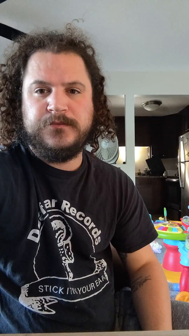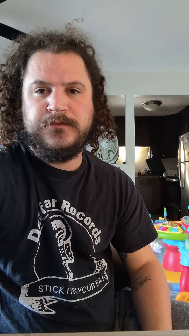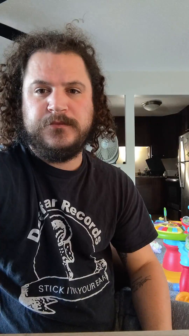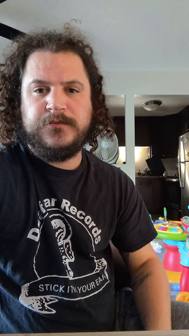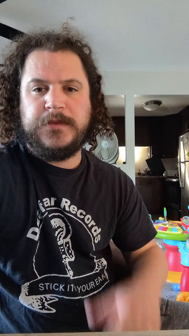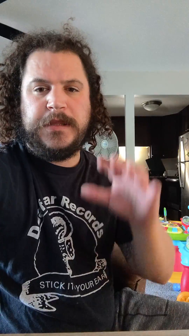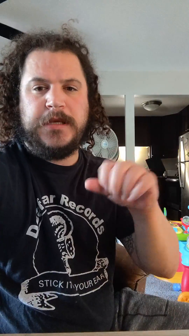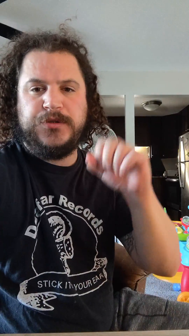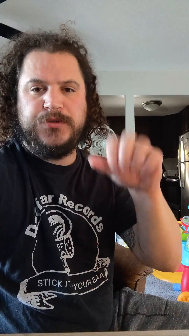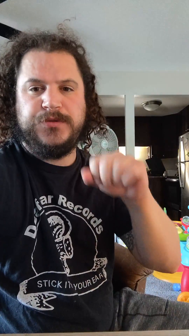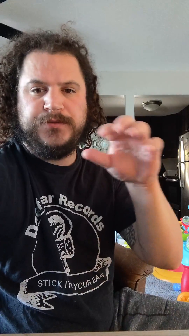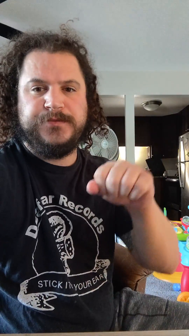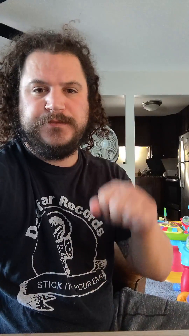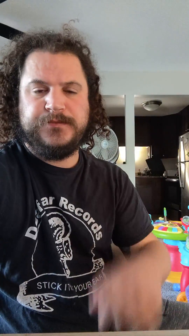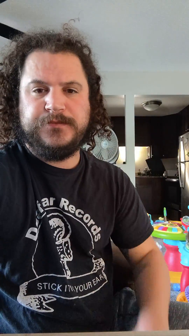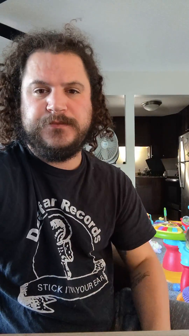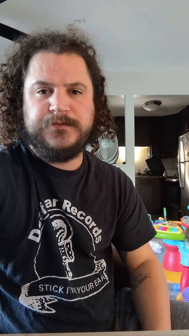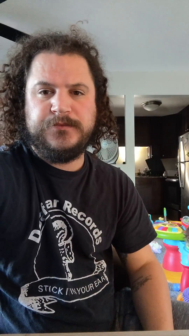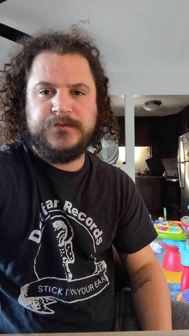ladder